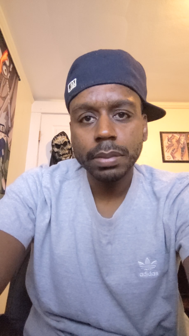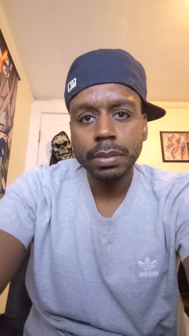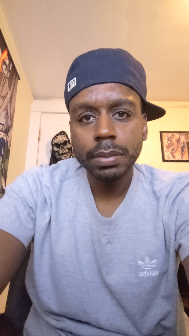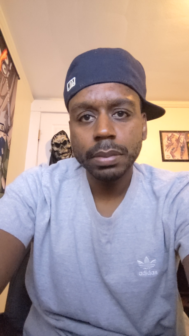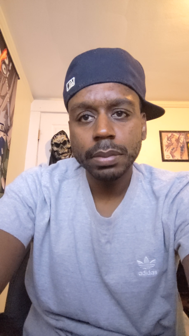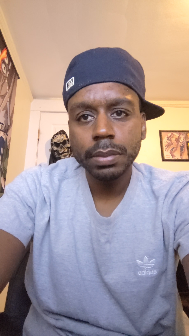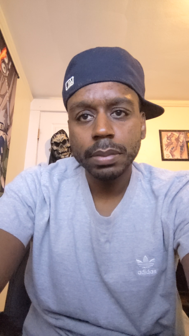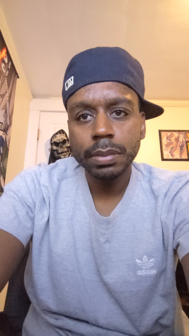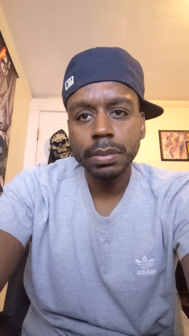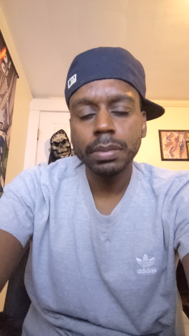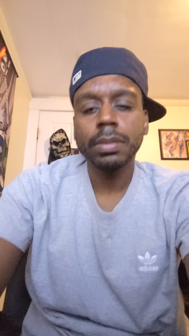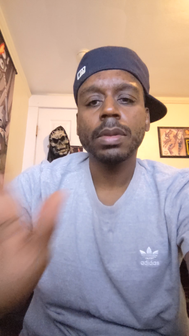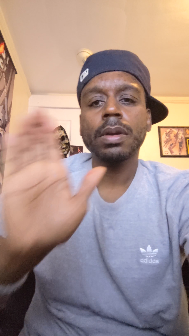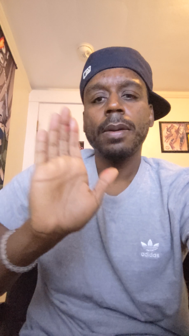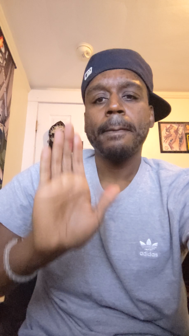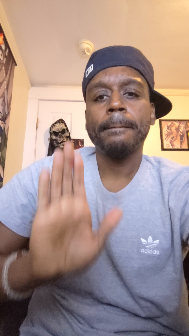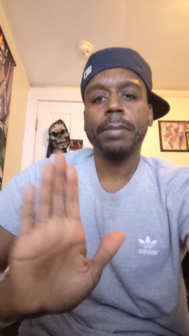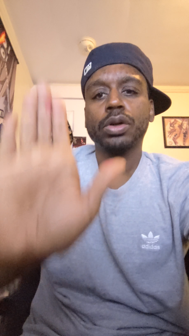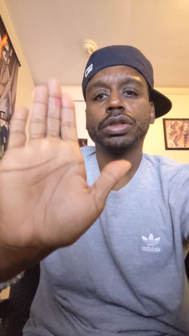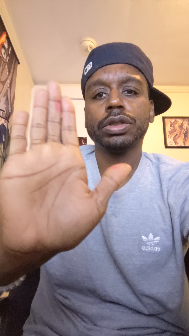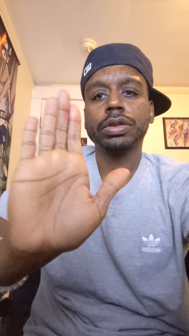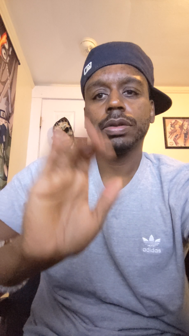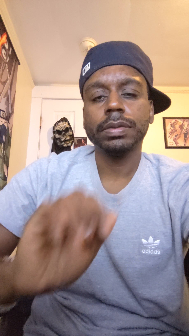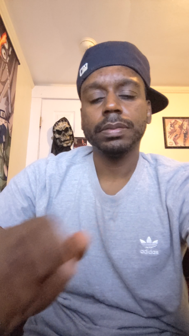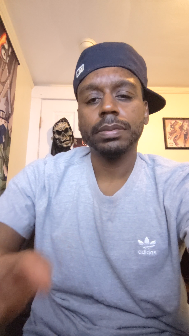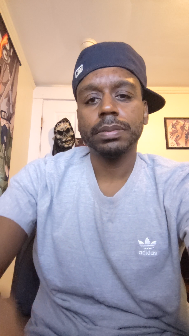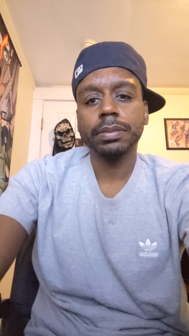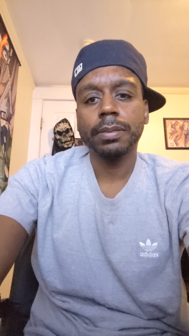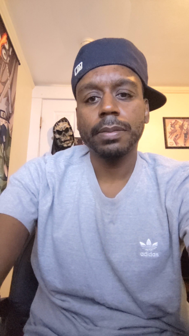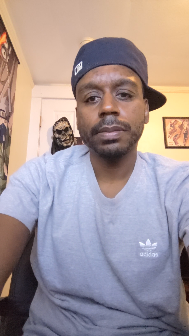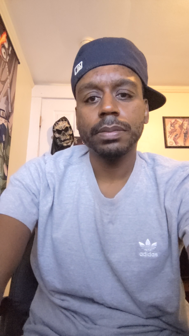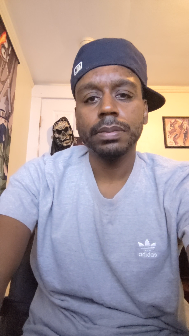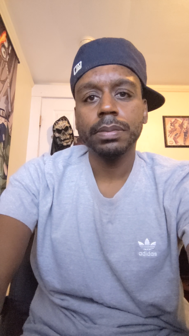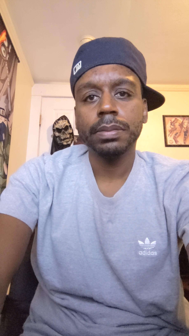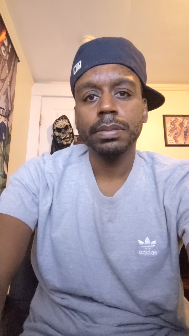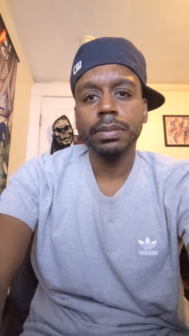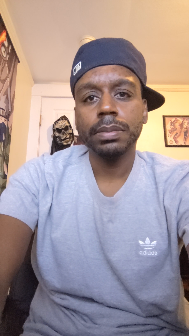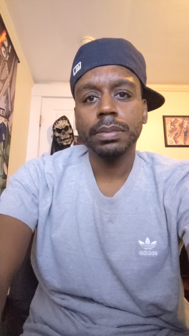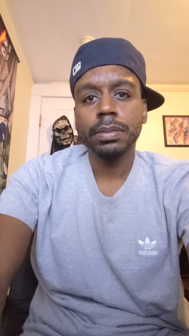push